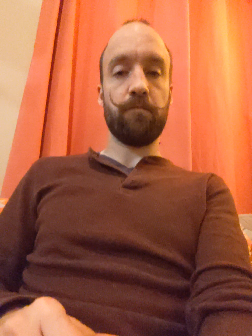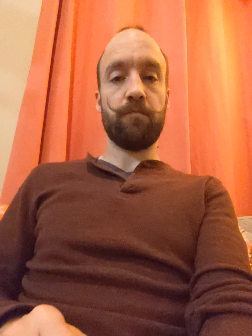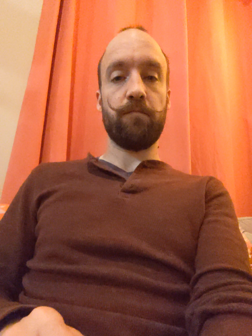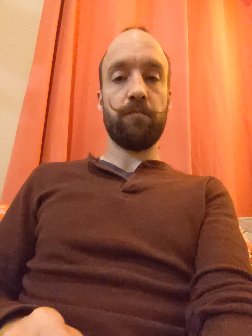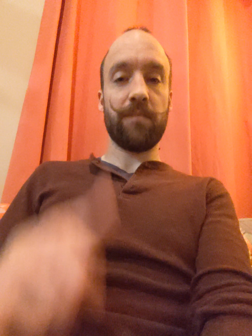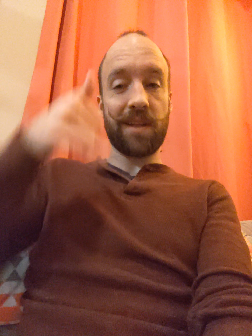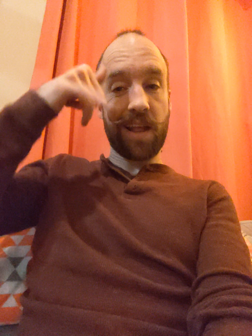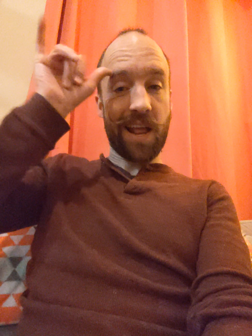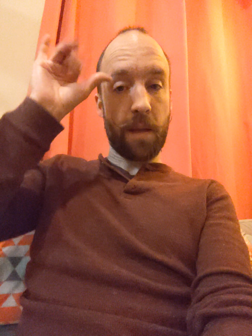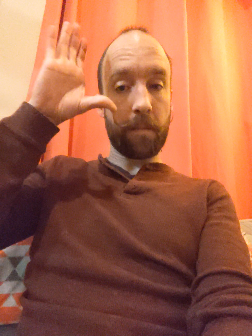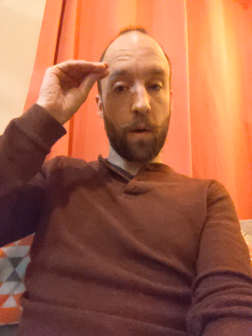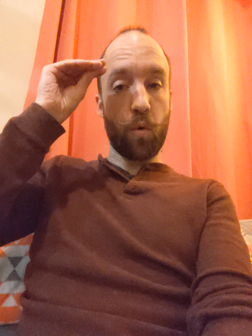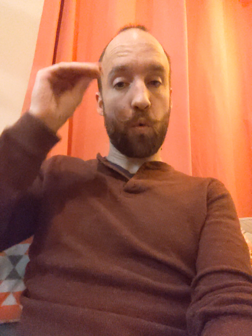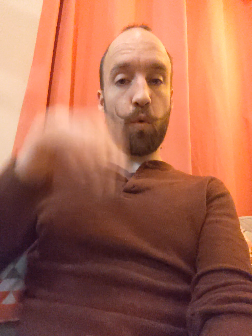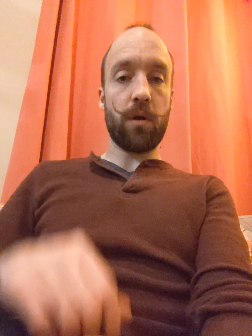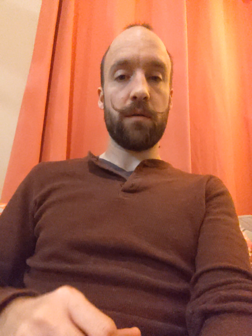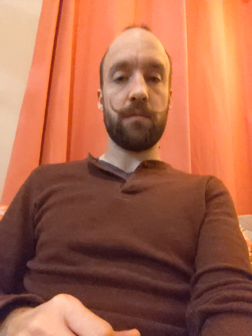cowboy